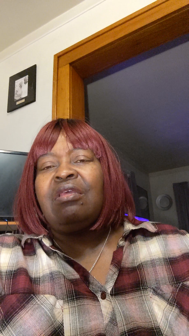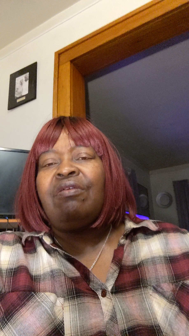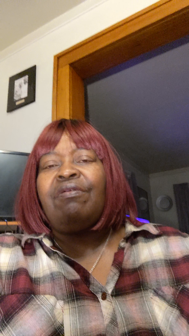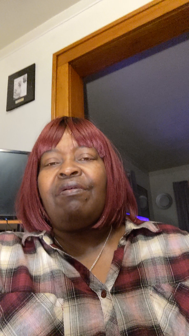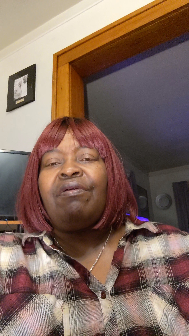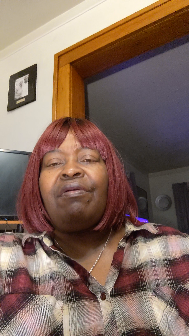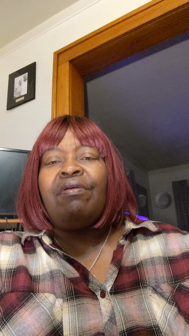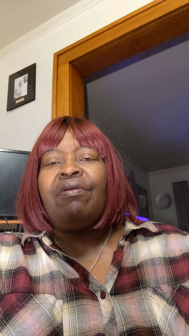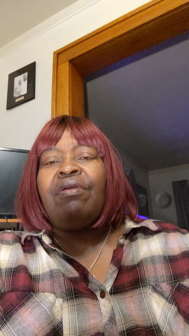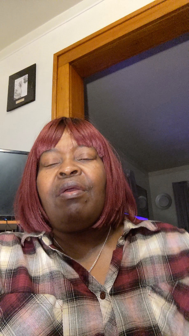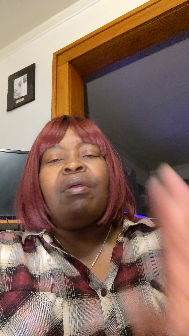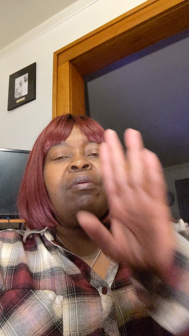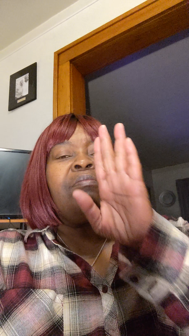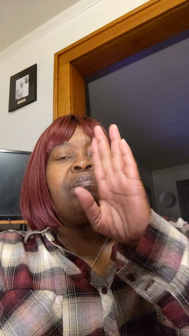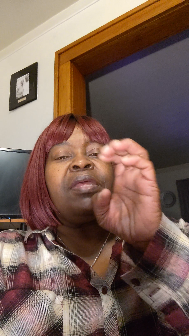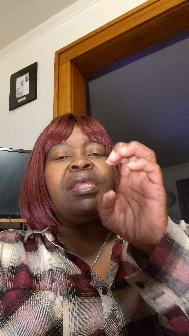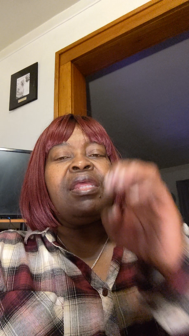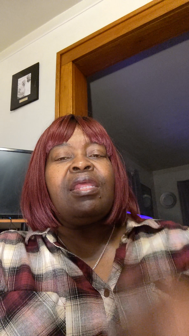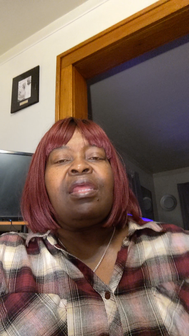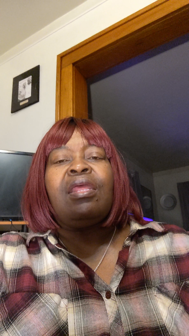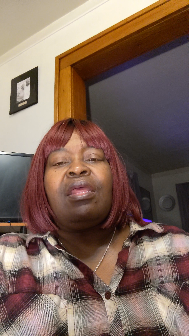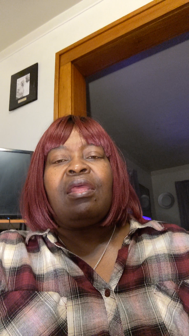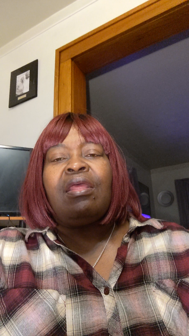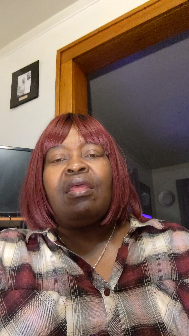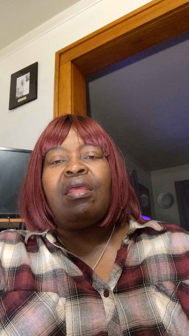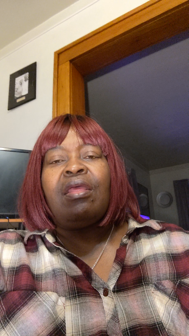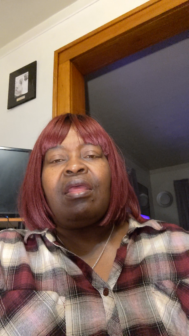be